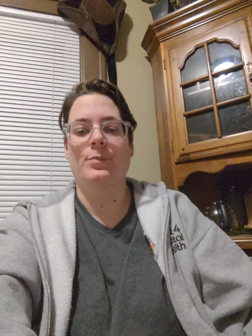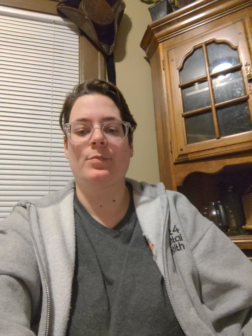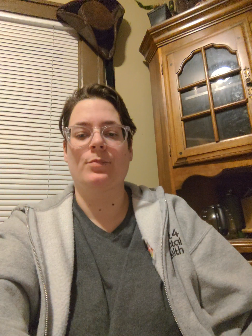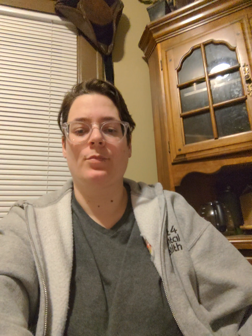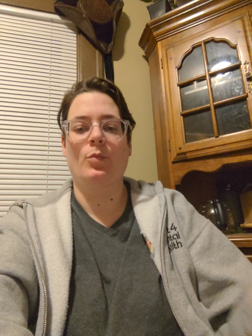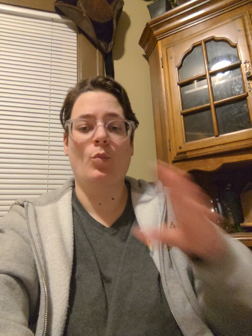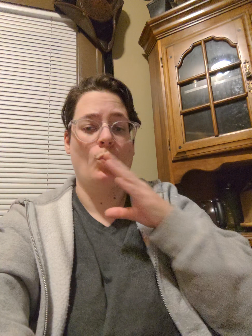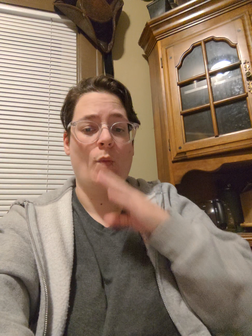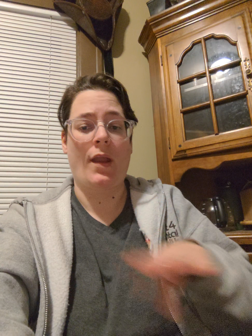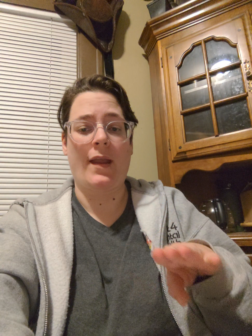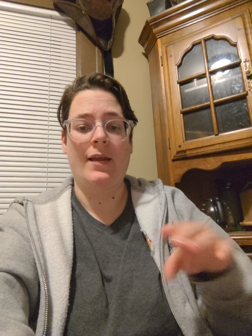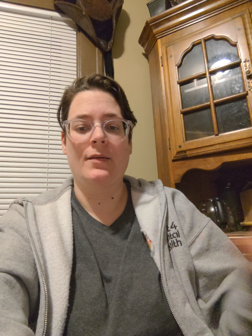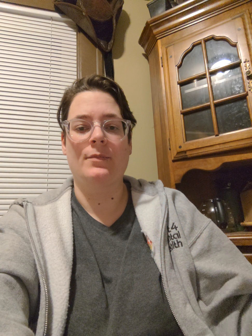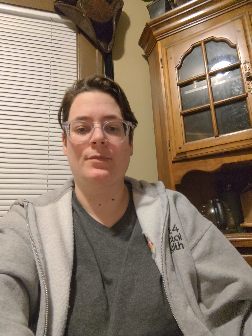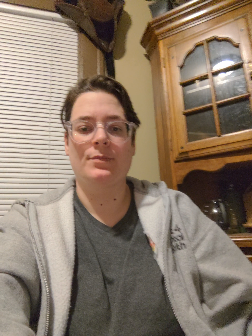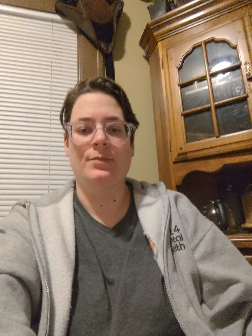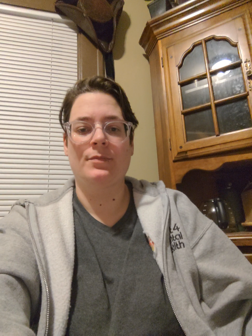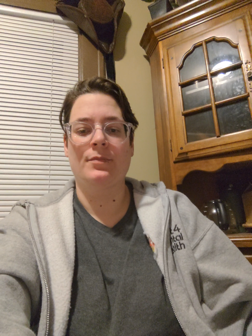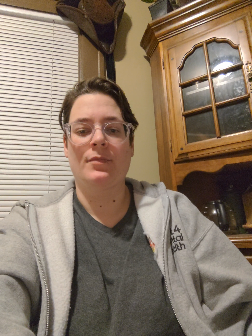quiet